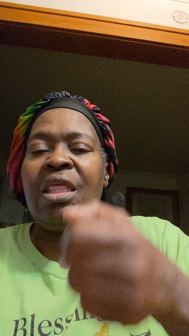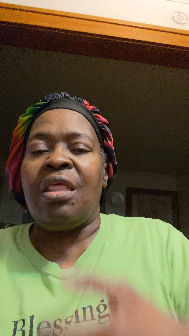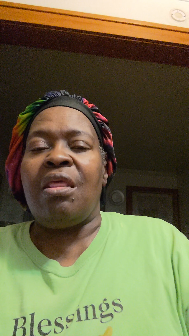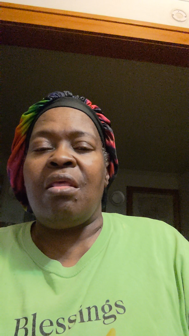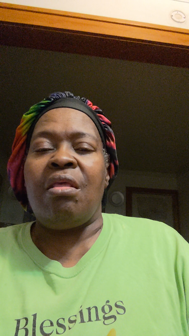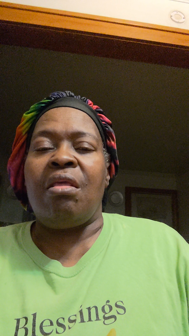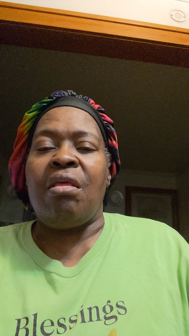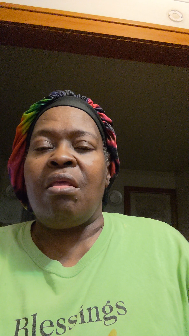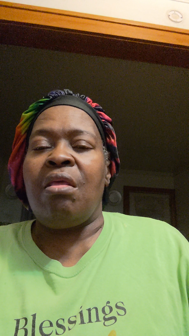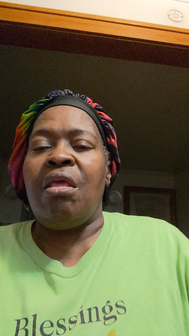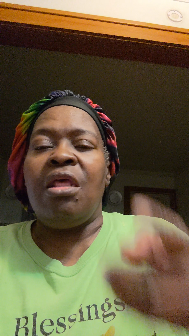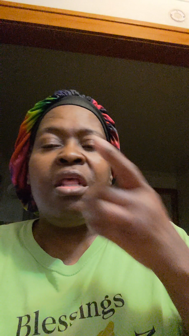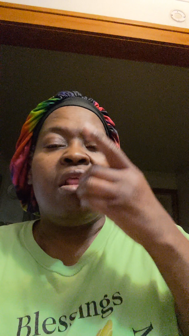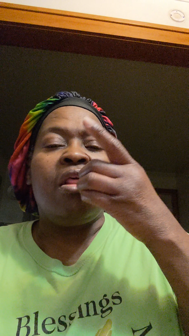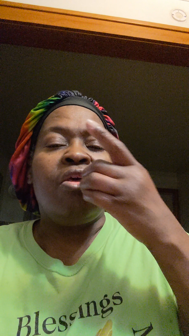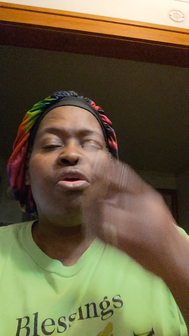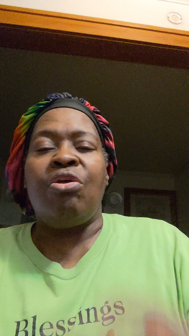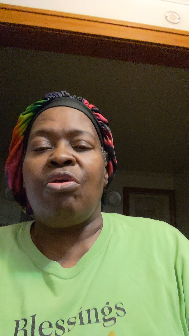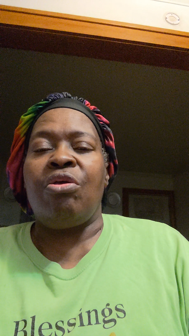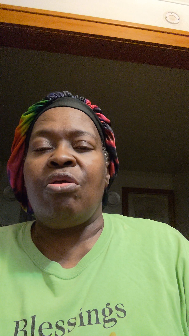dinner